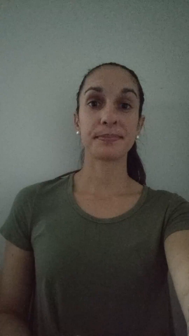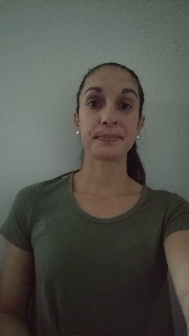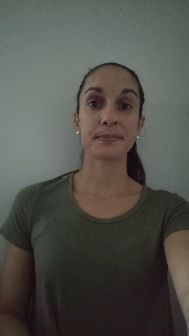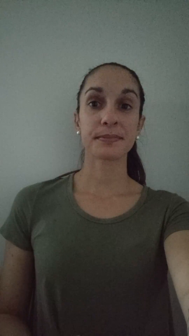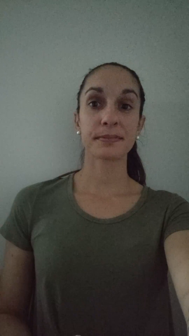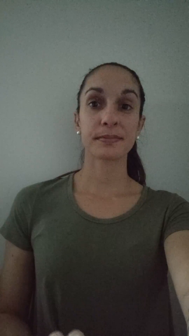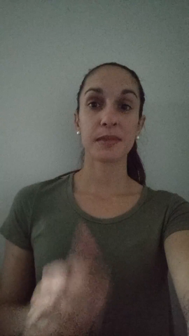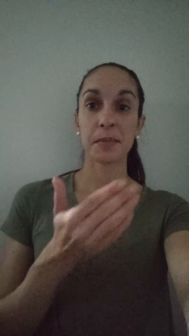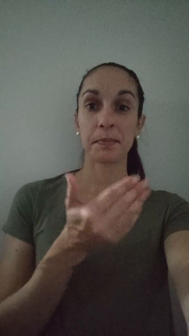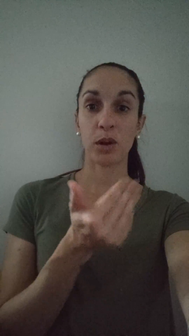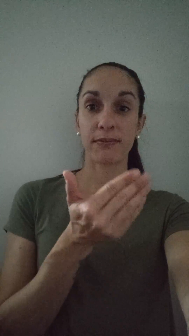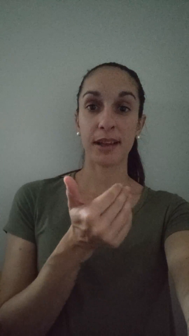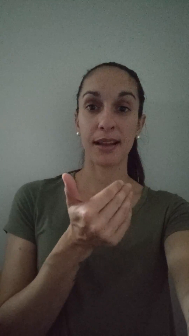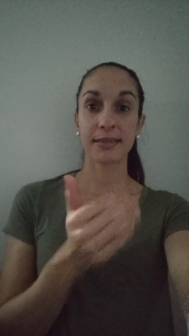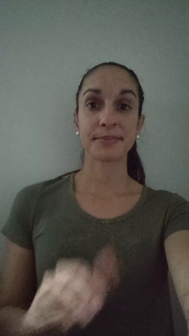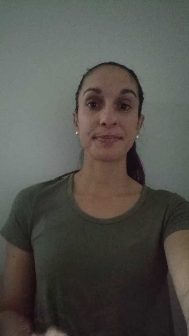butterfly